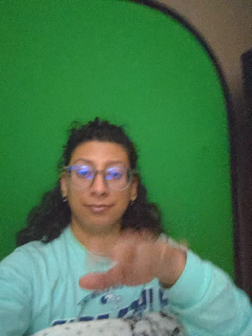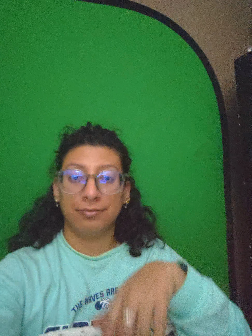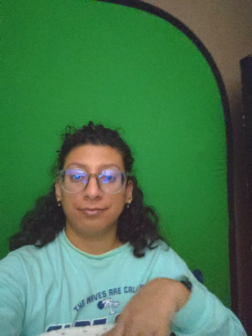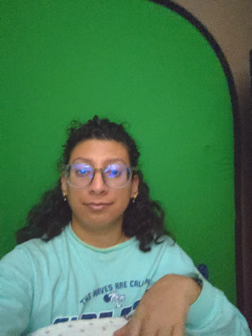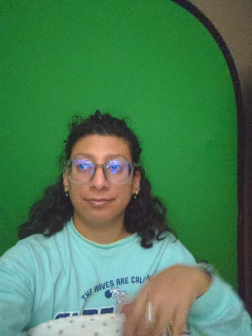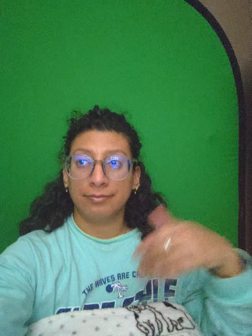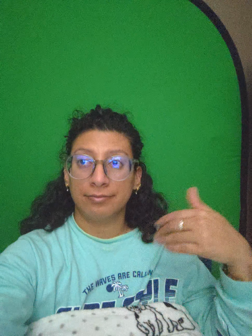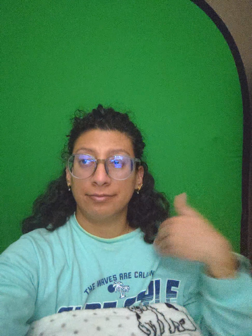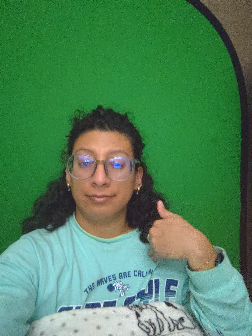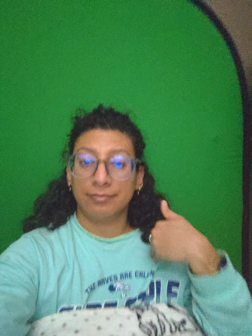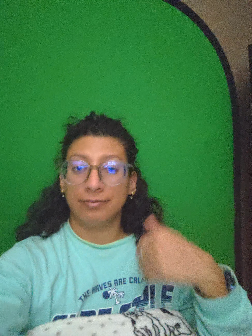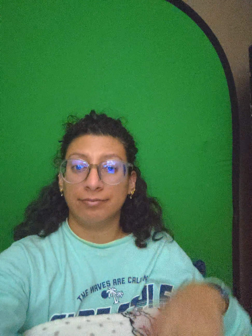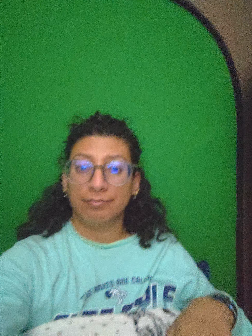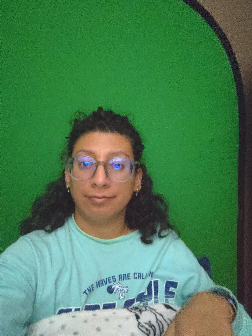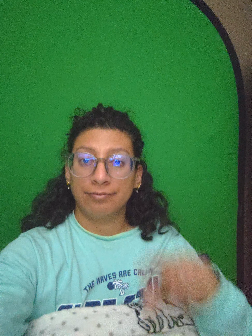have